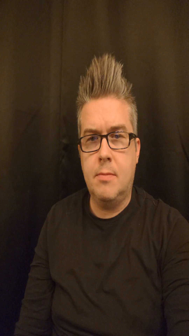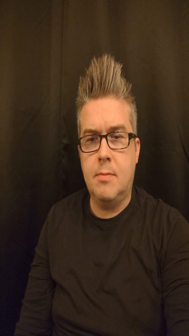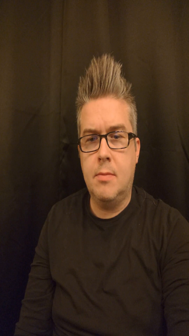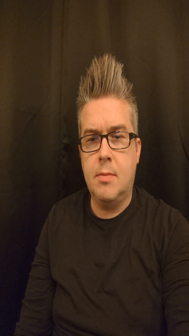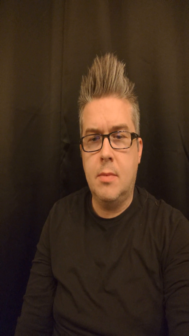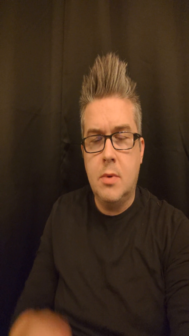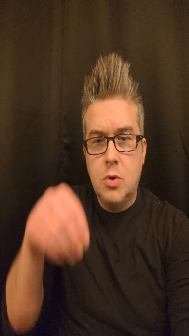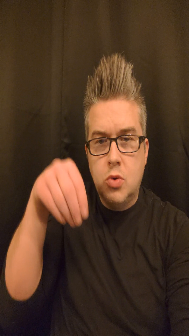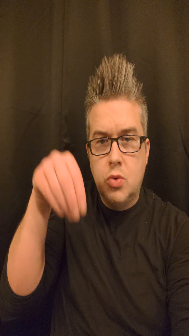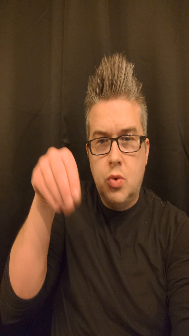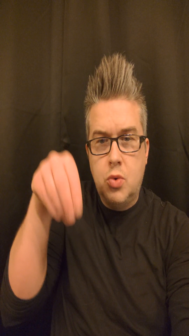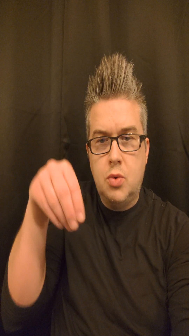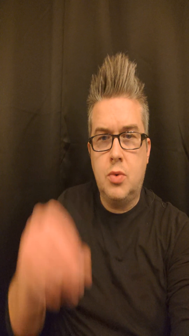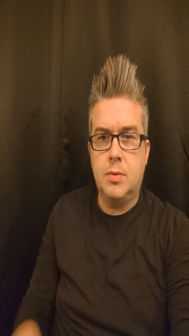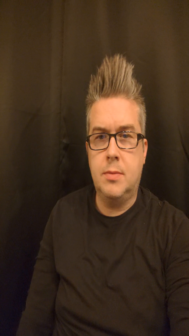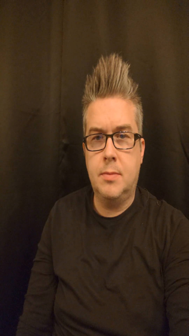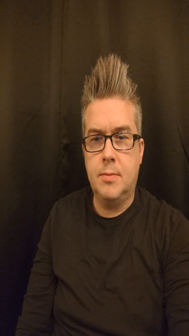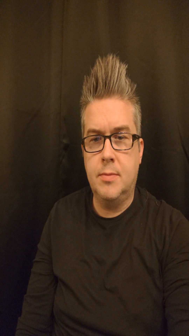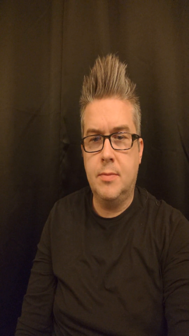store